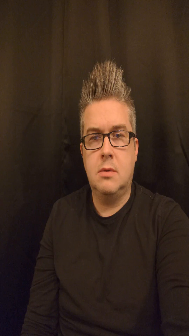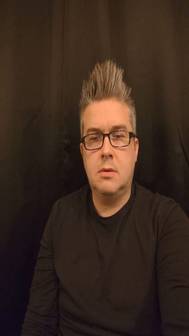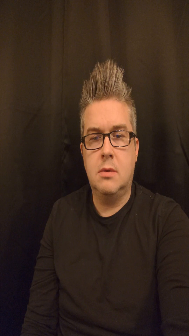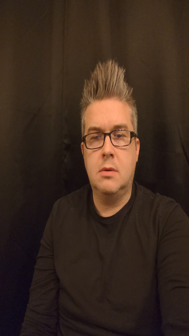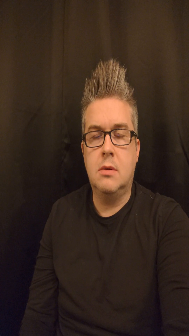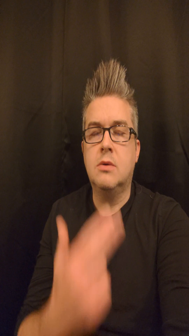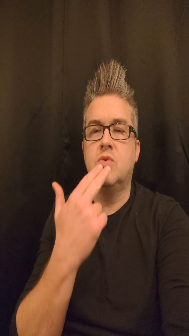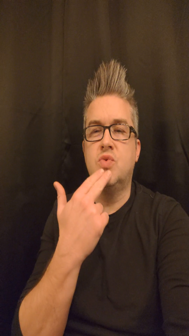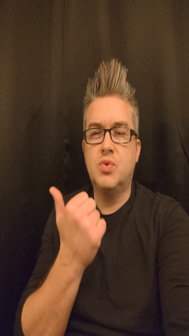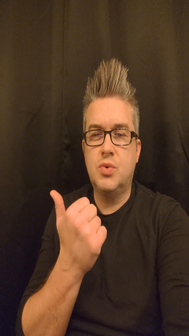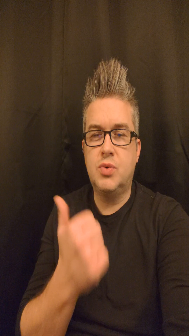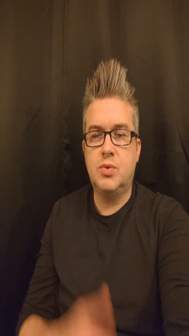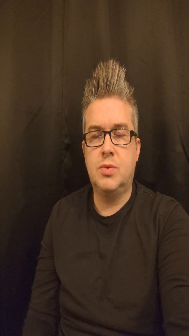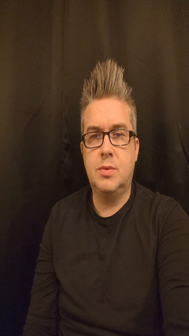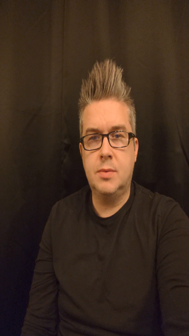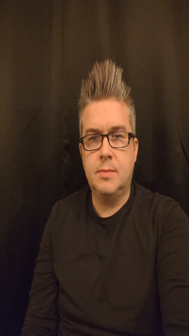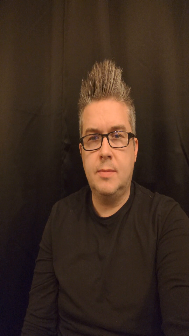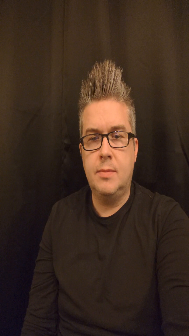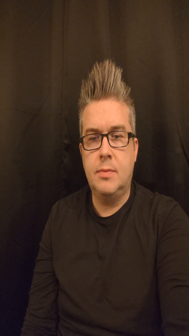cute